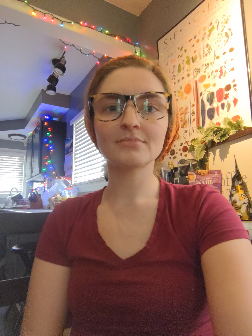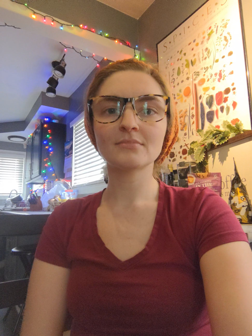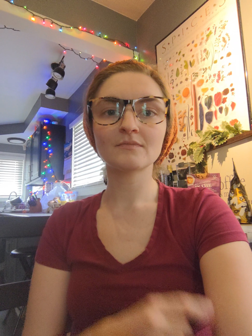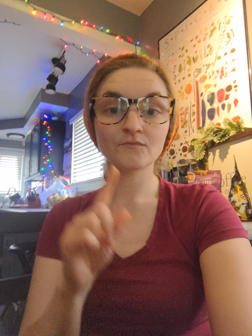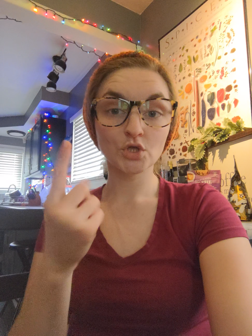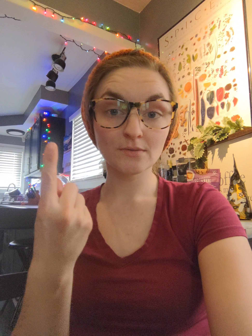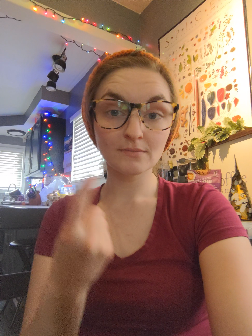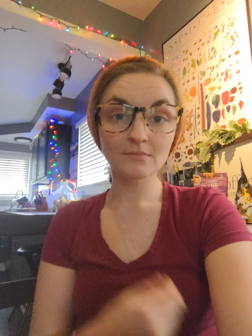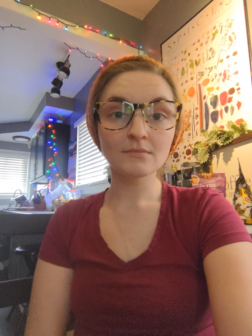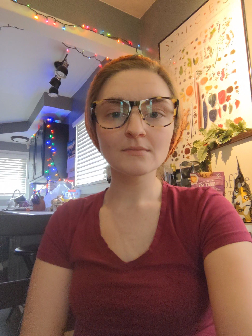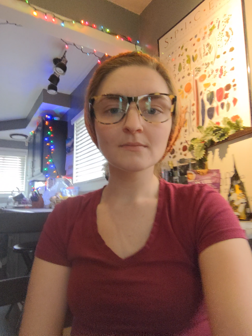first